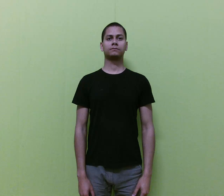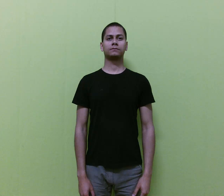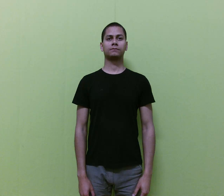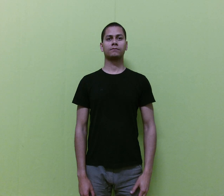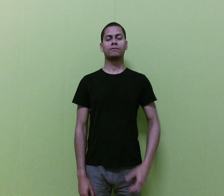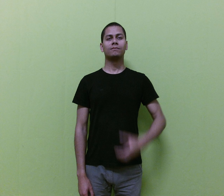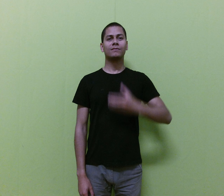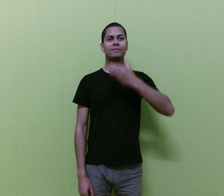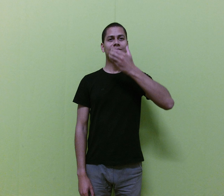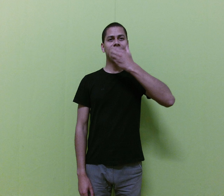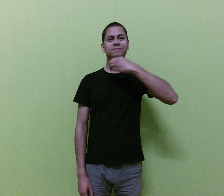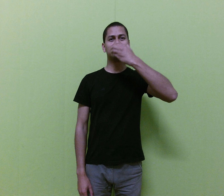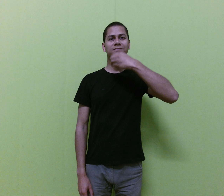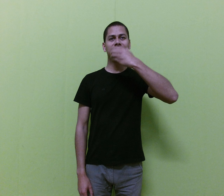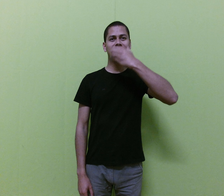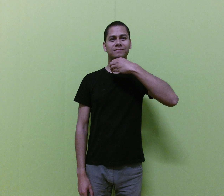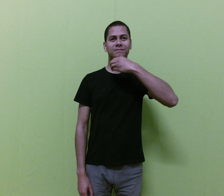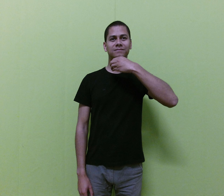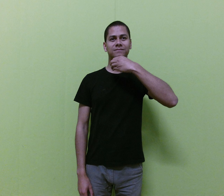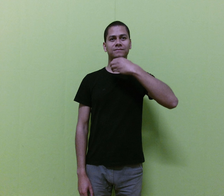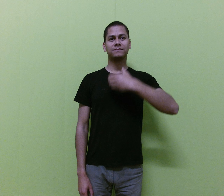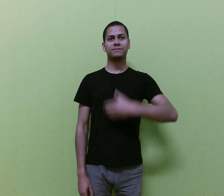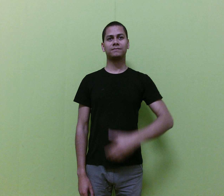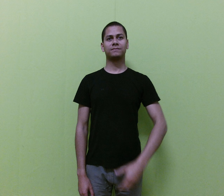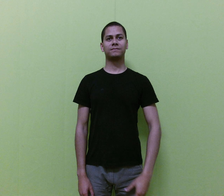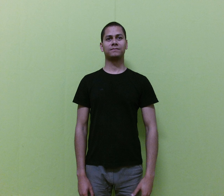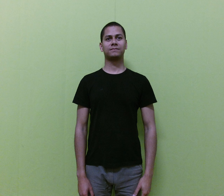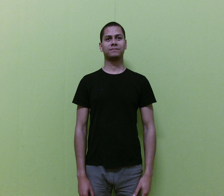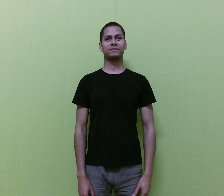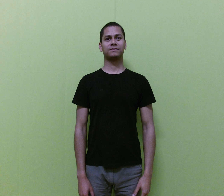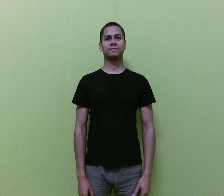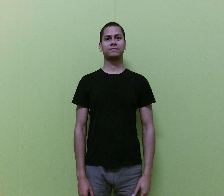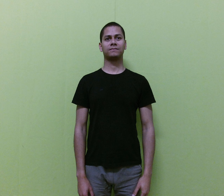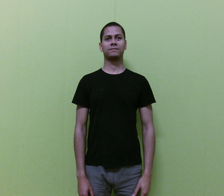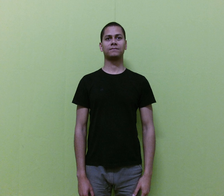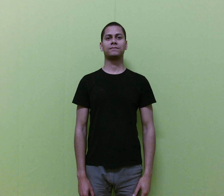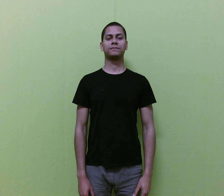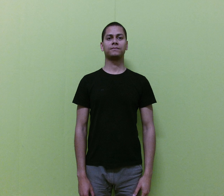maçã